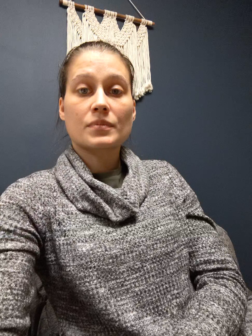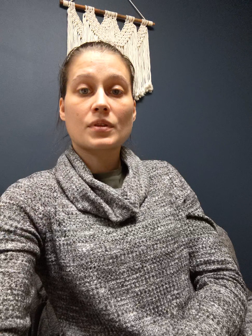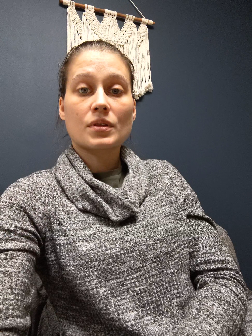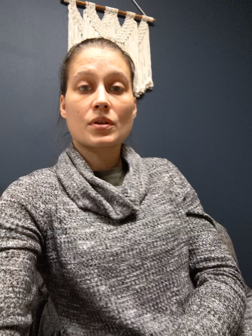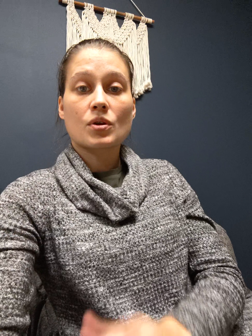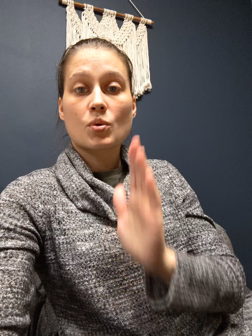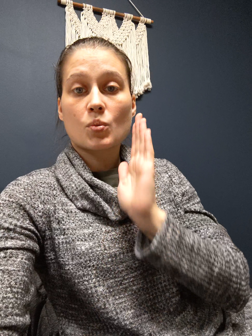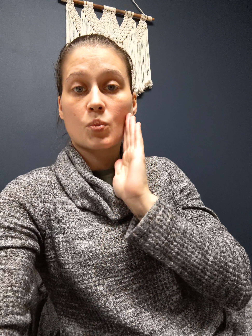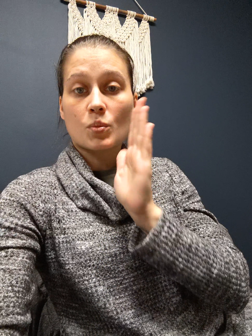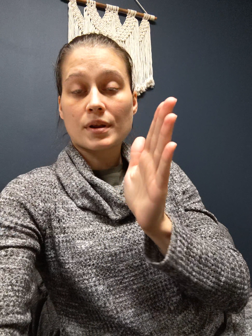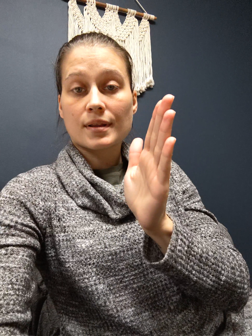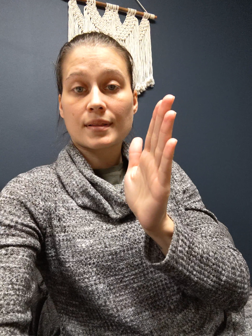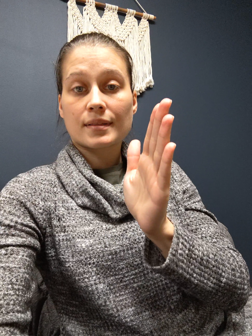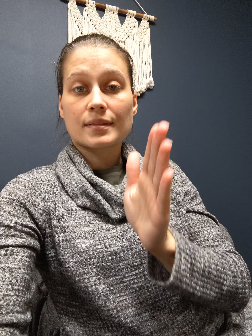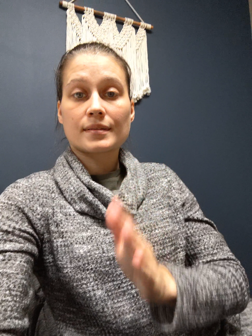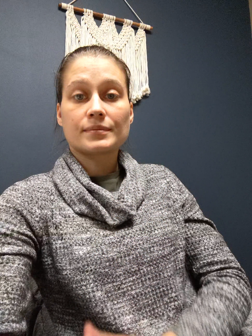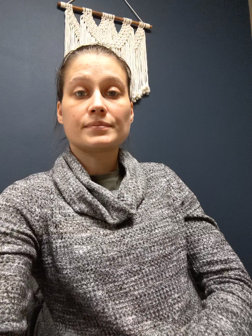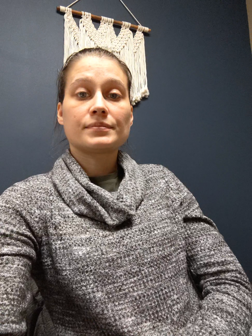will